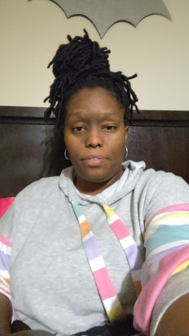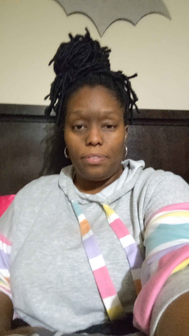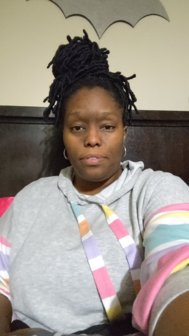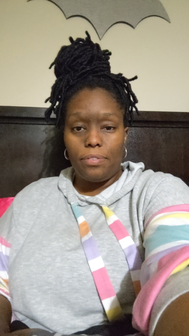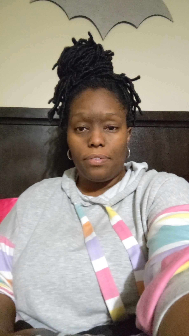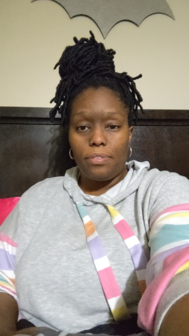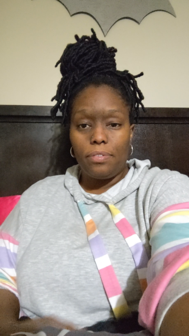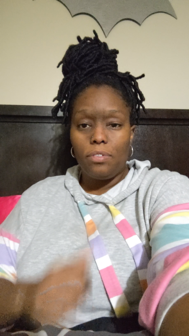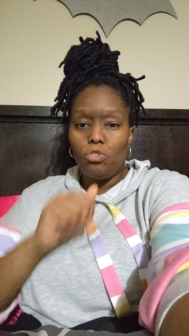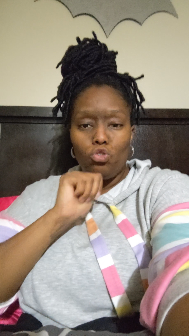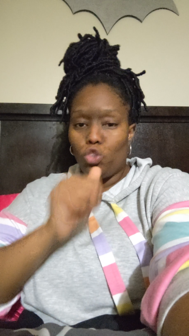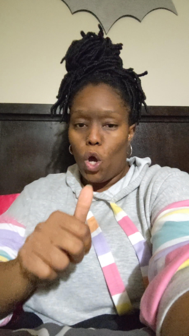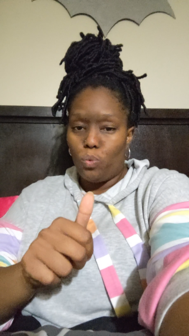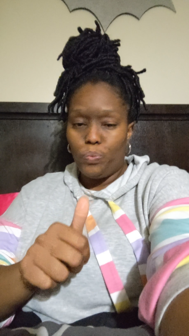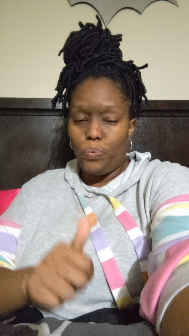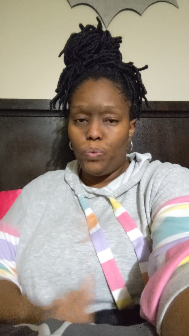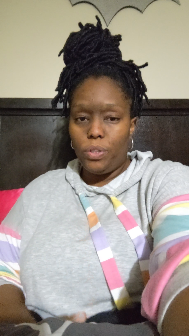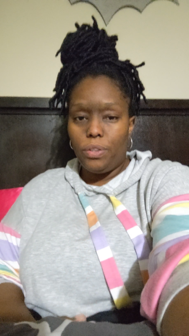don't